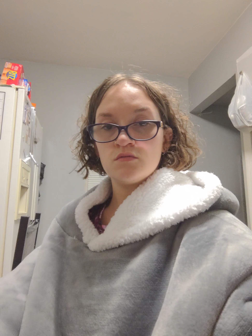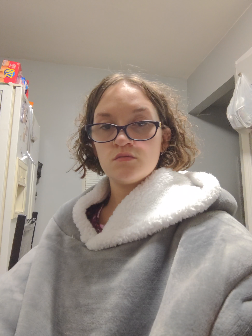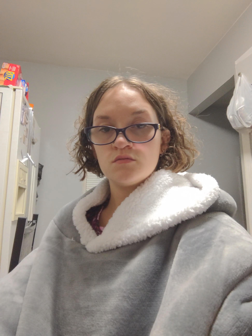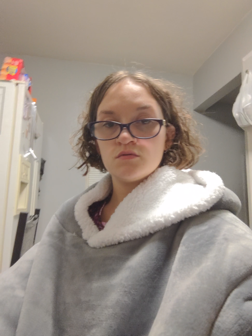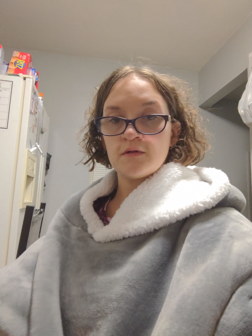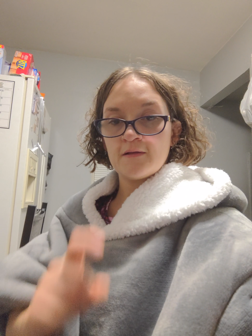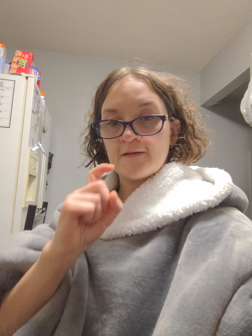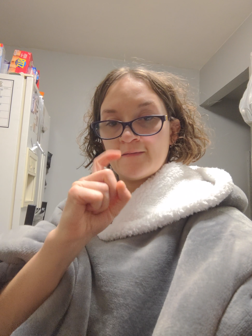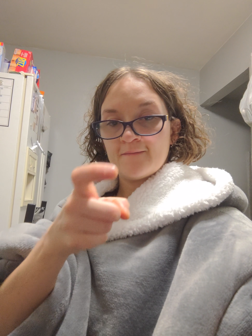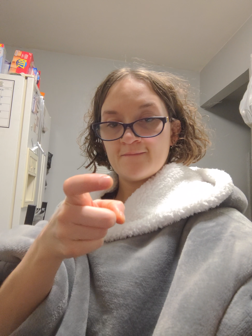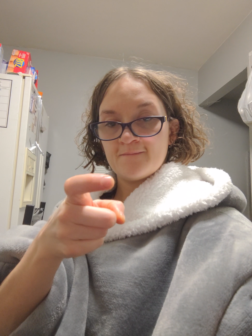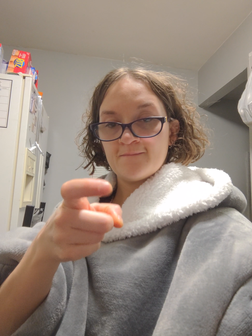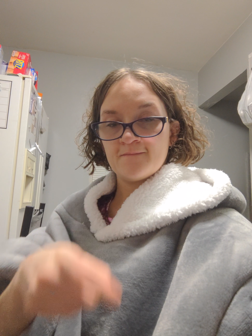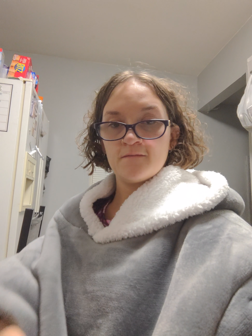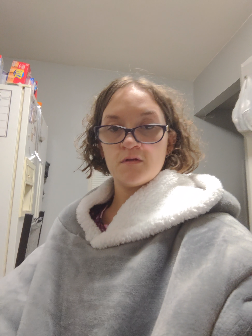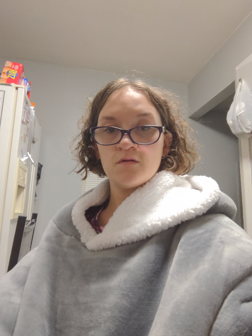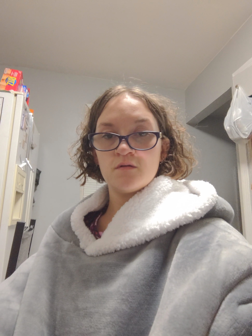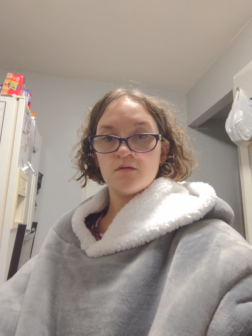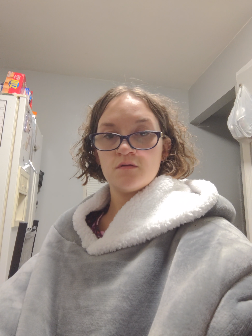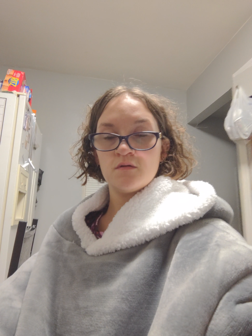gift